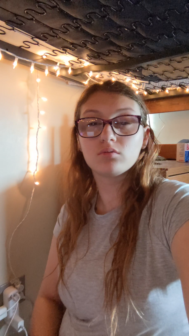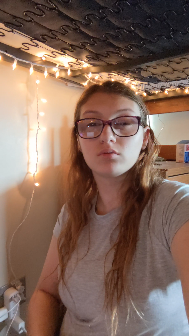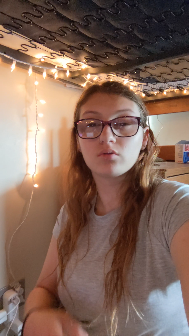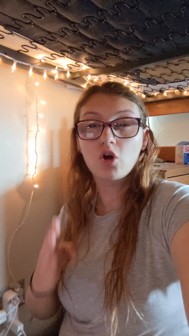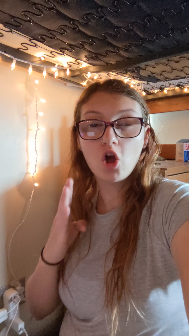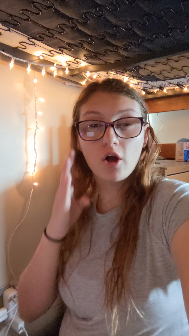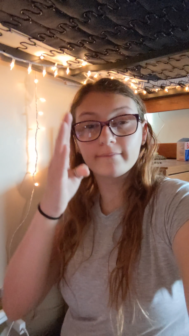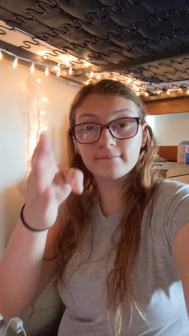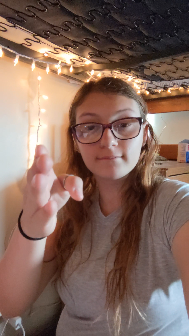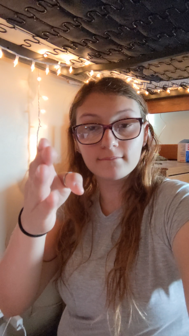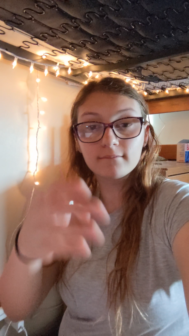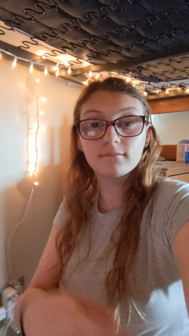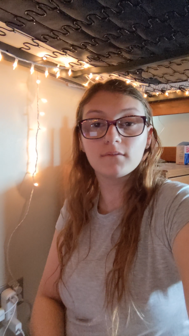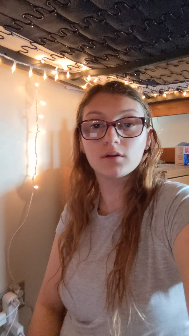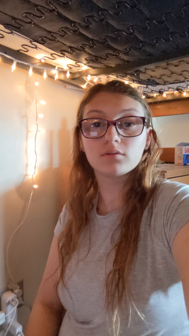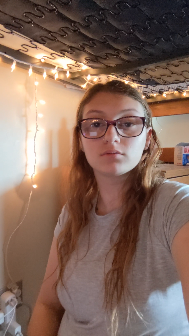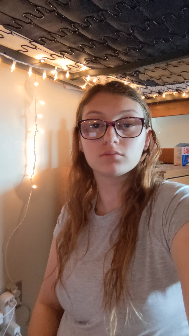over